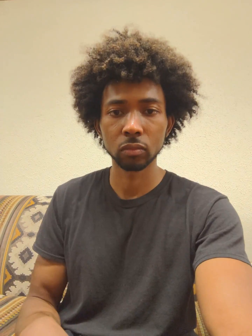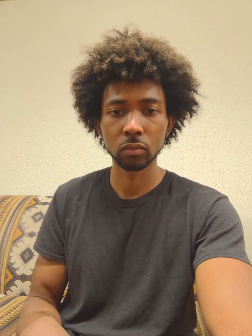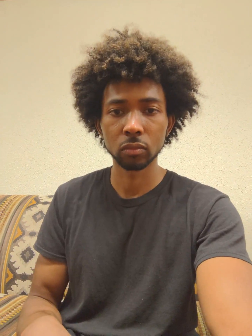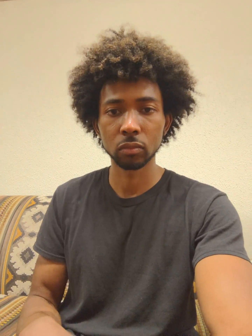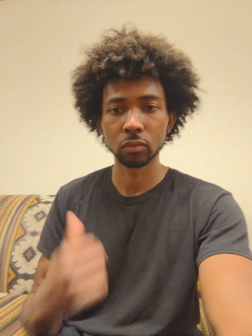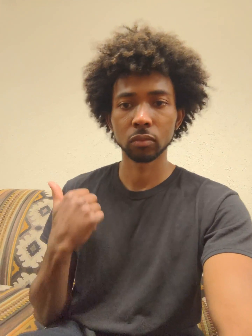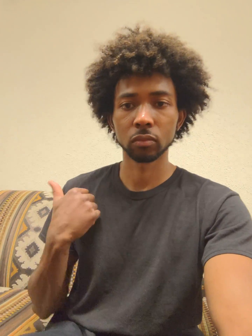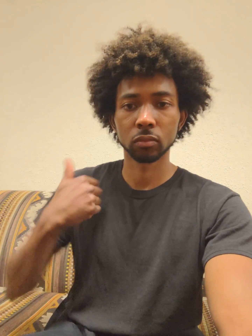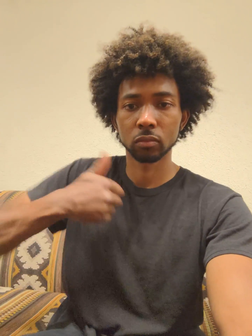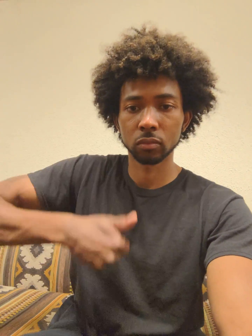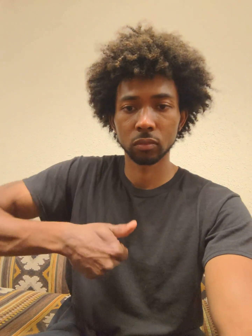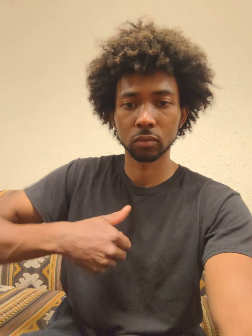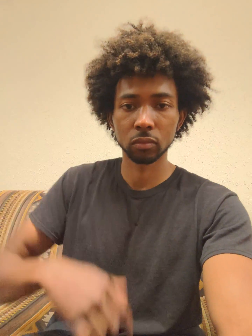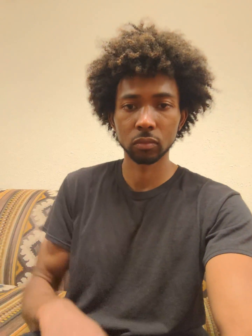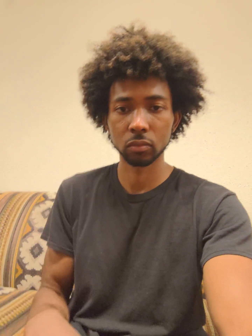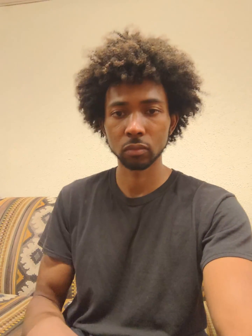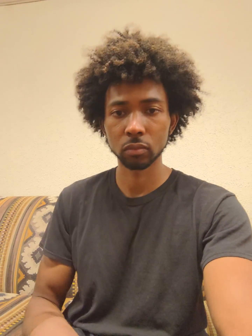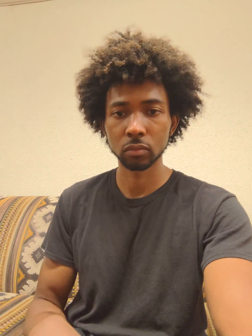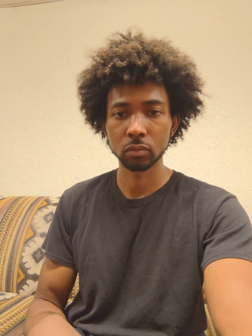coats